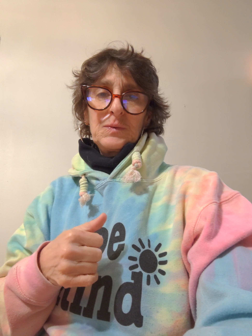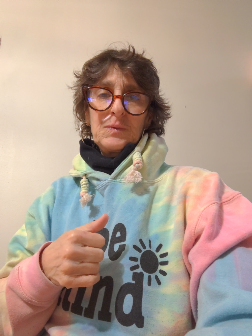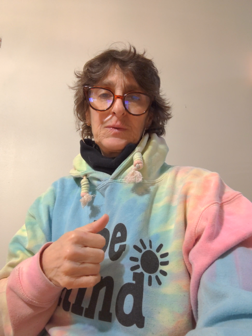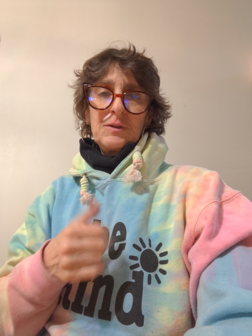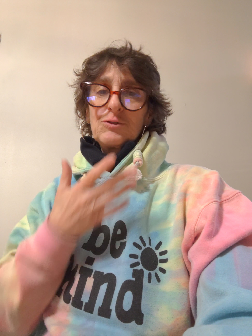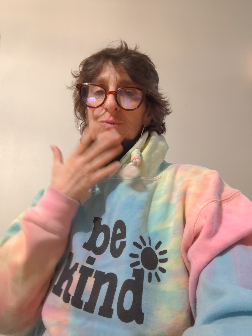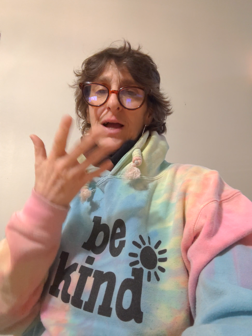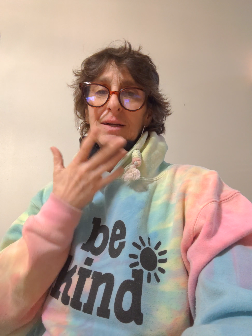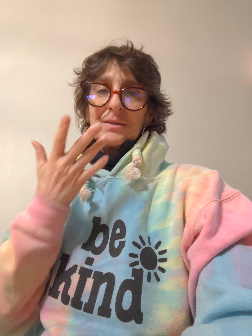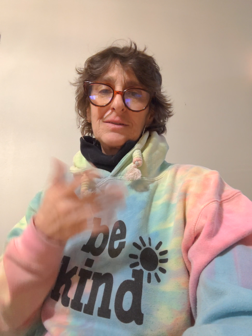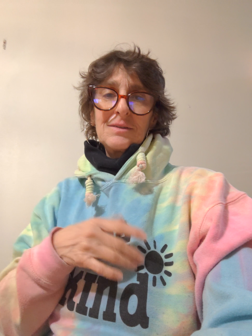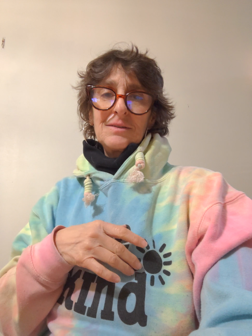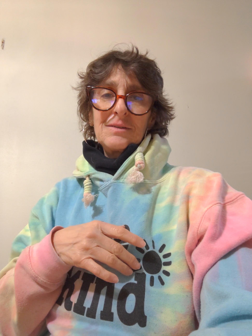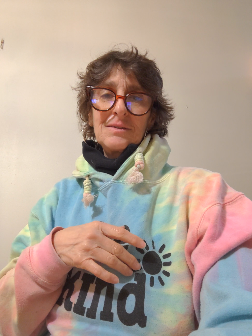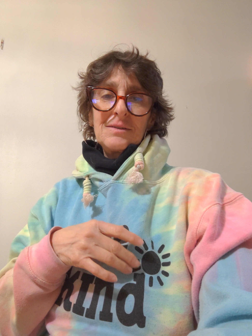grass